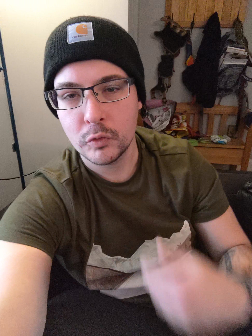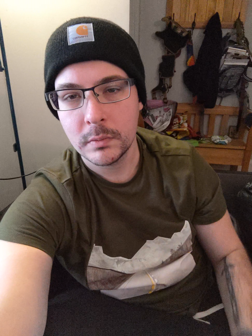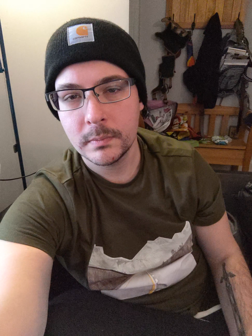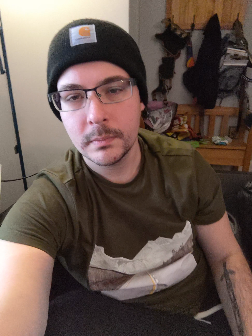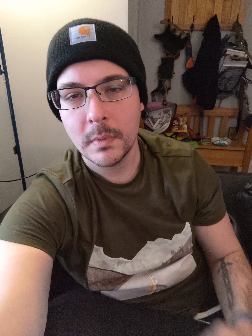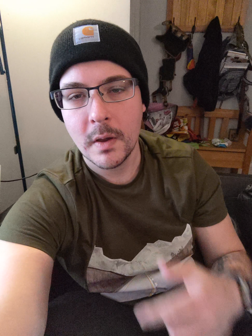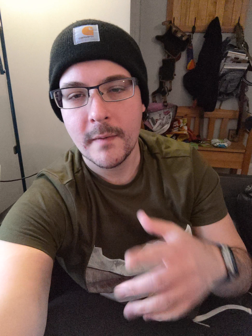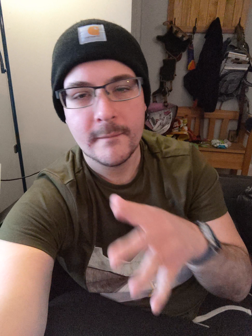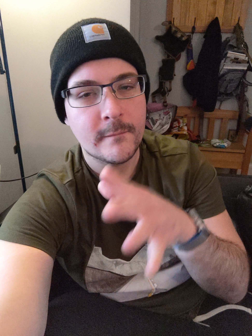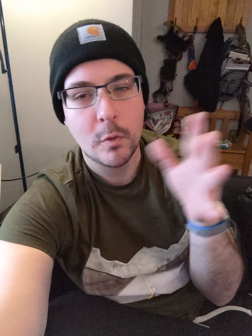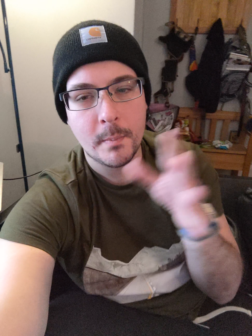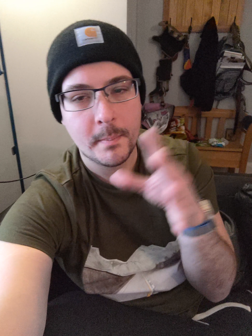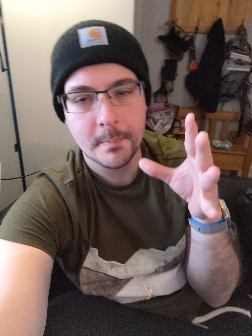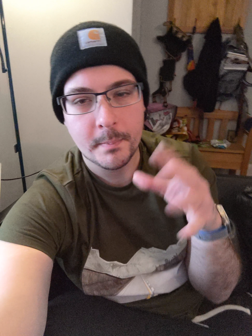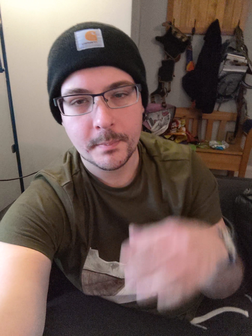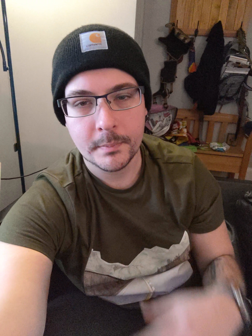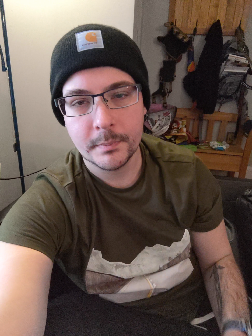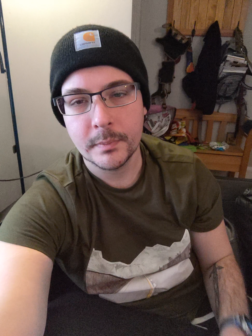farm